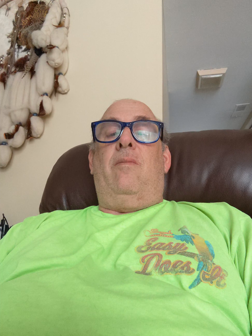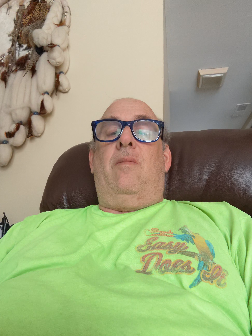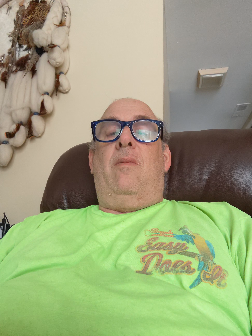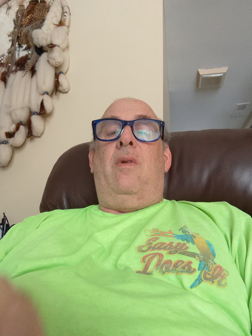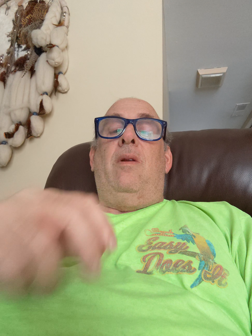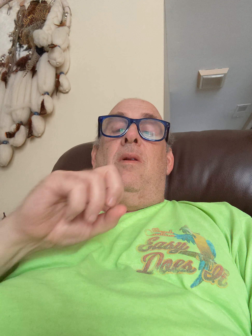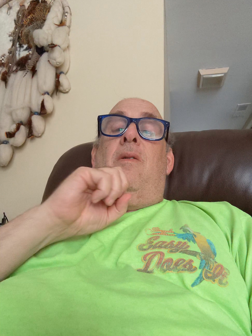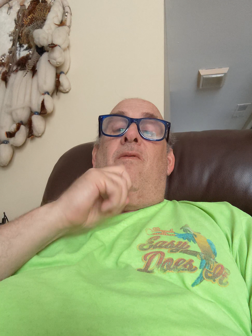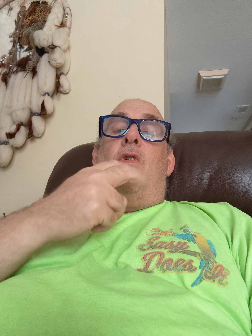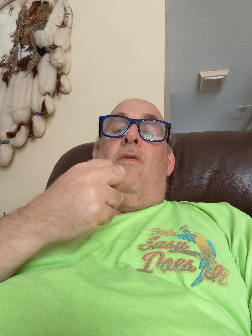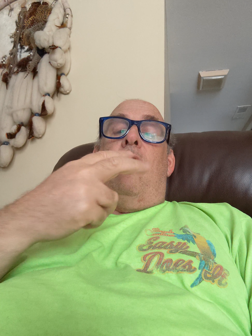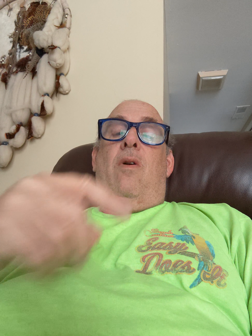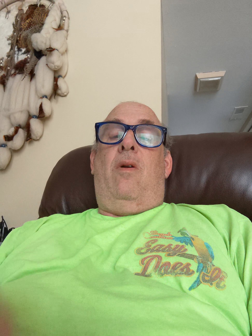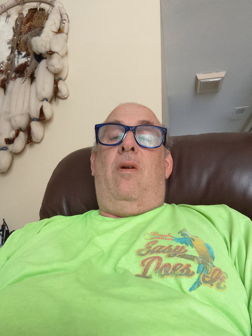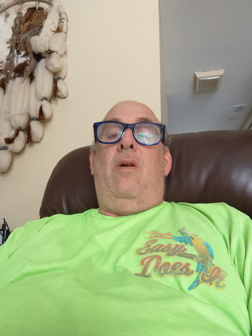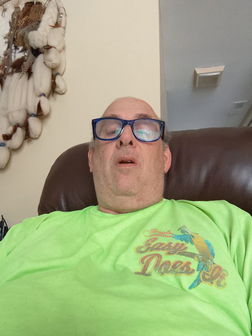frog